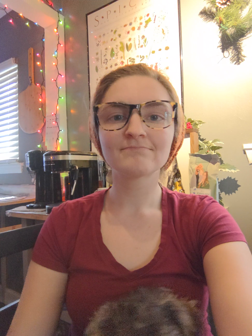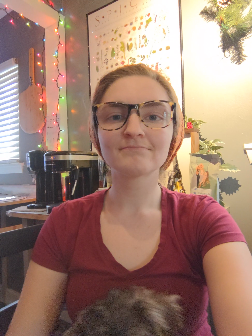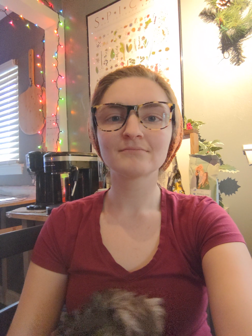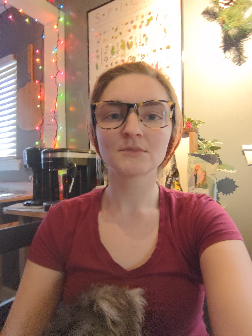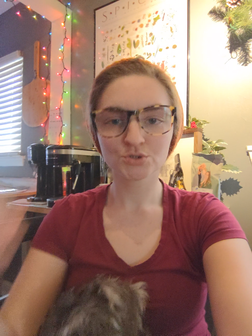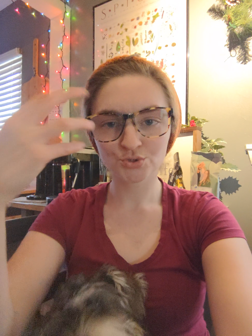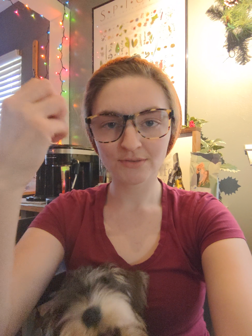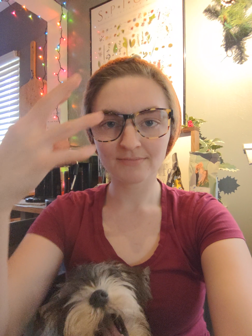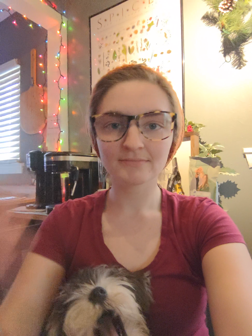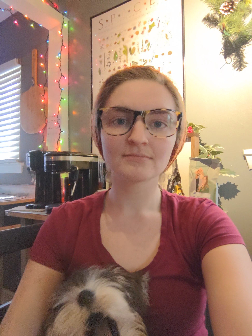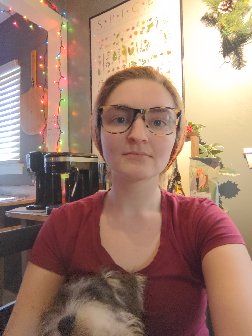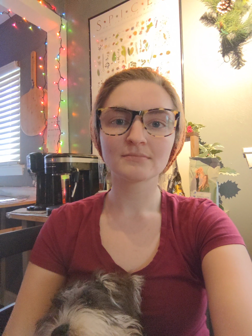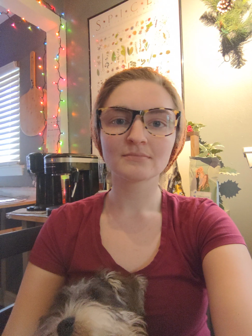shower